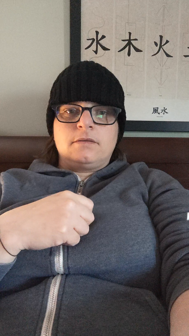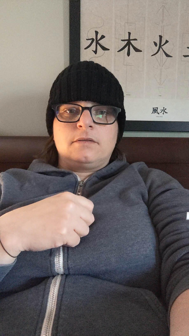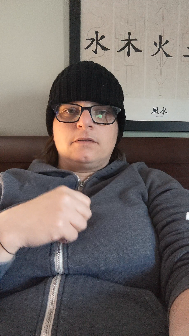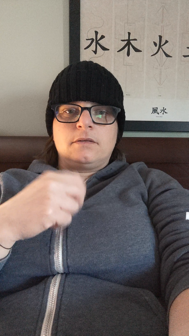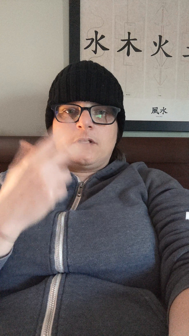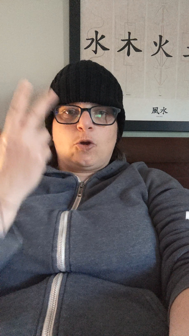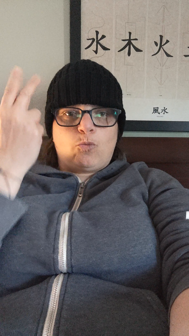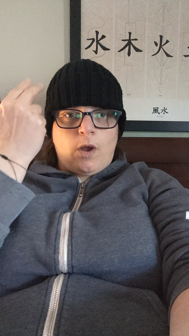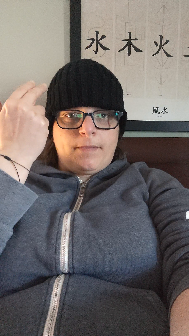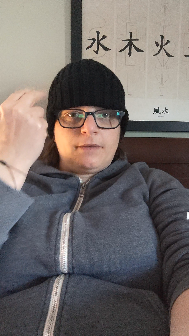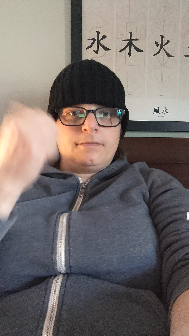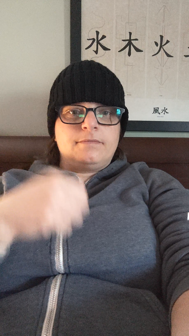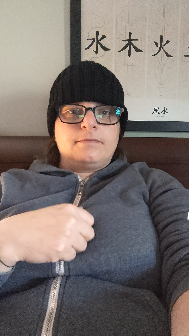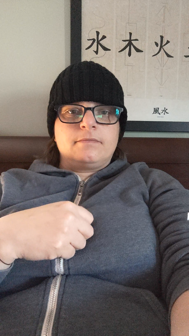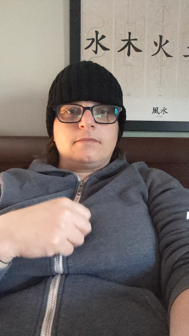rabbit